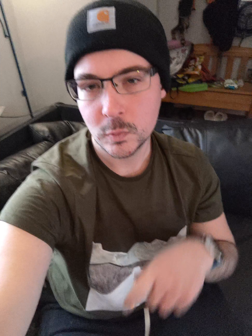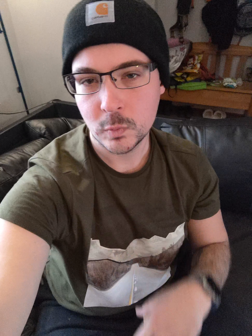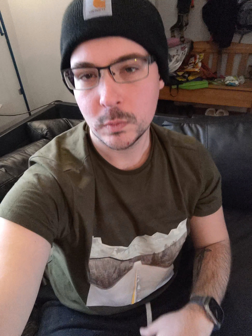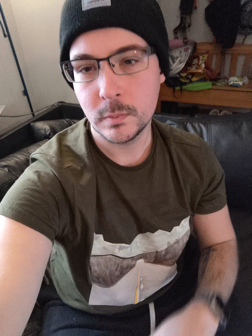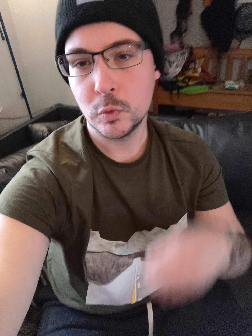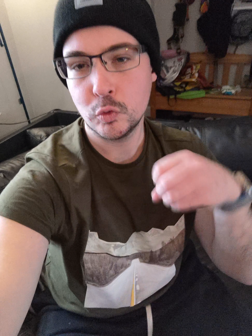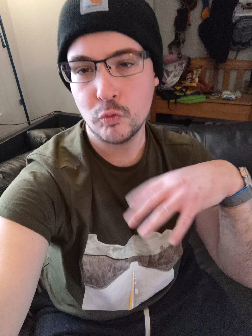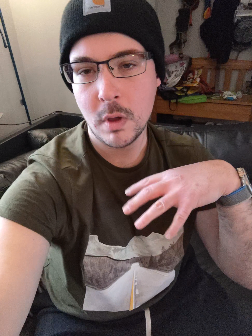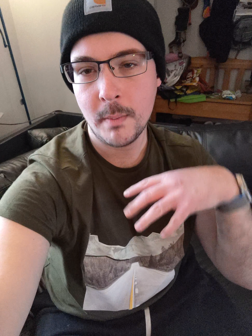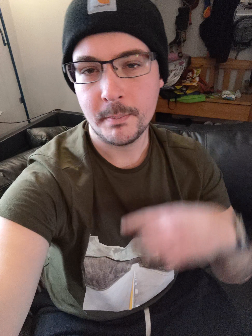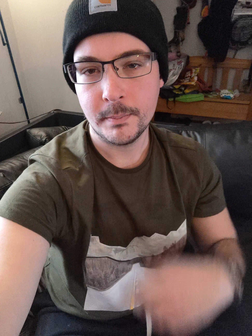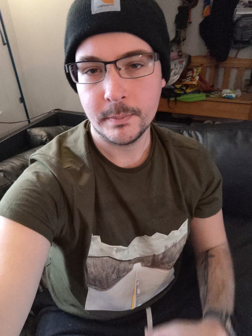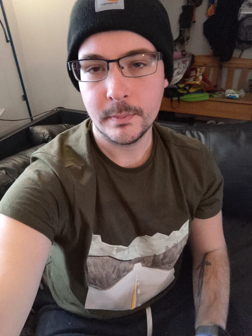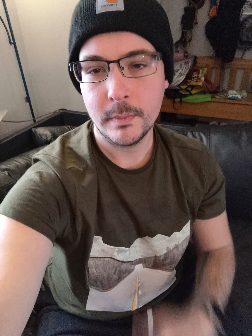drop